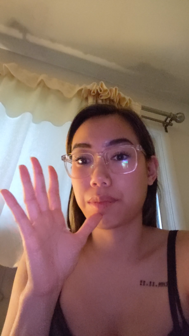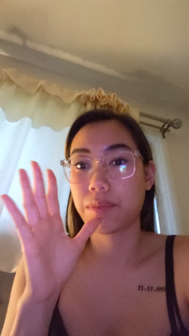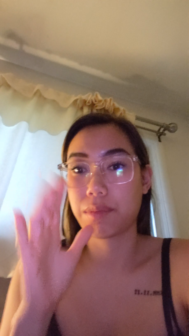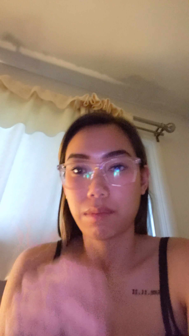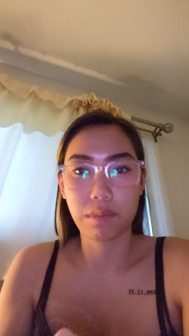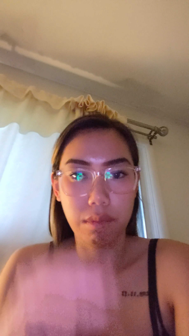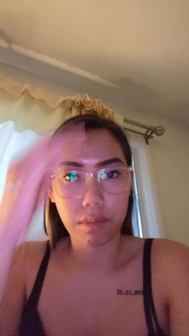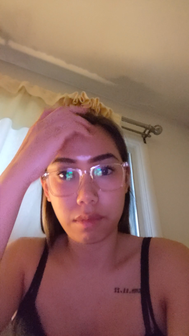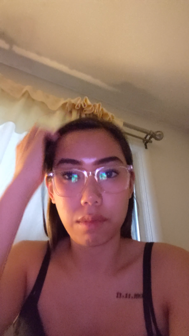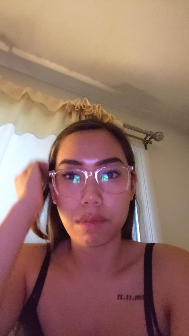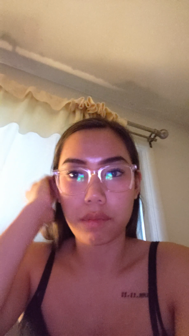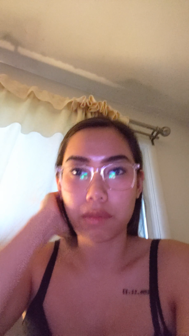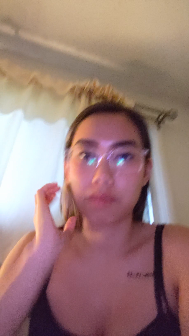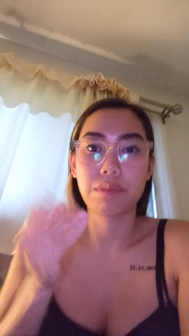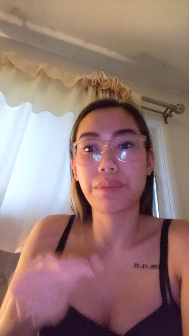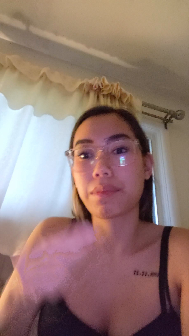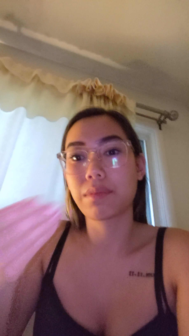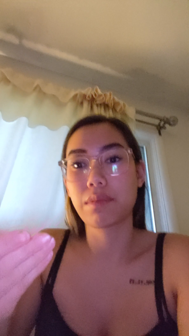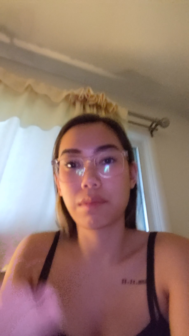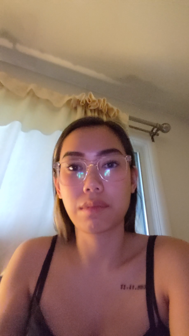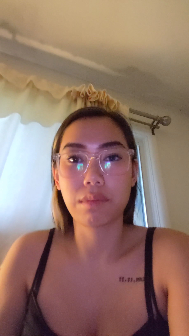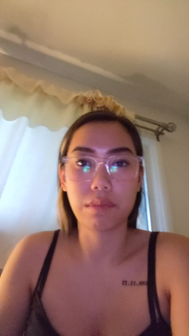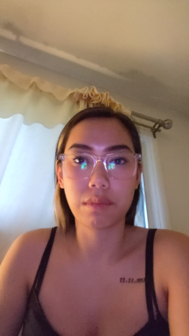buy